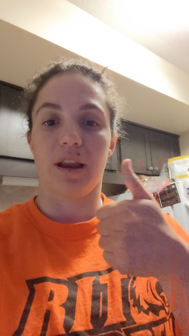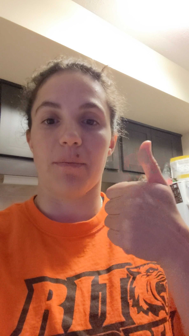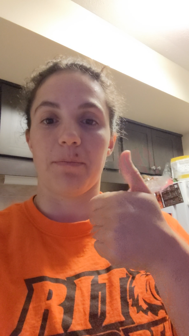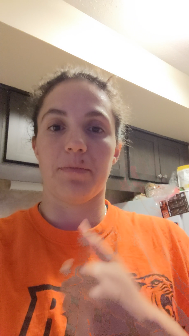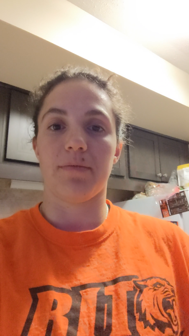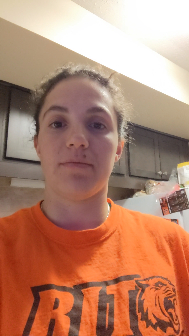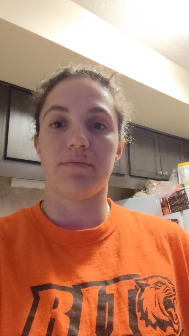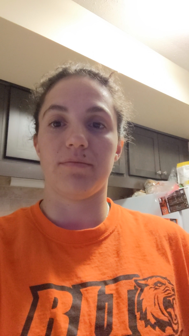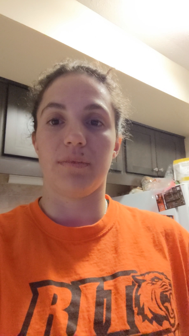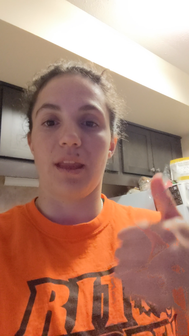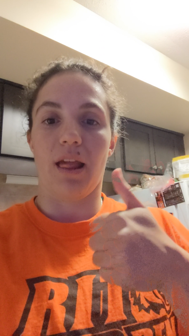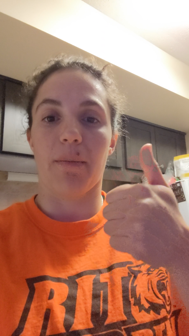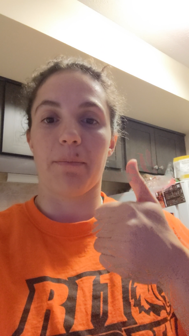help